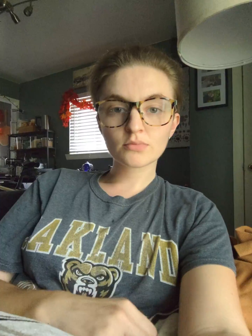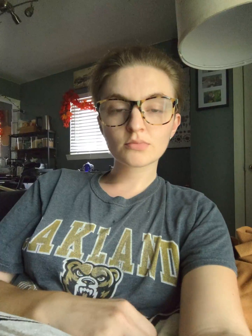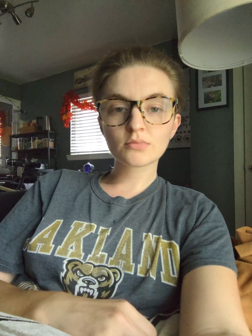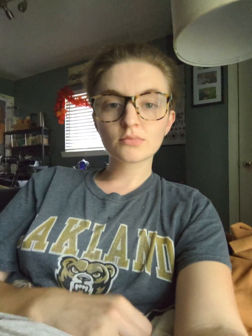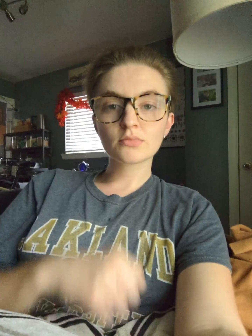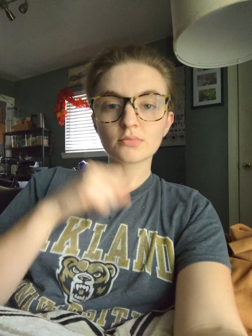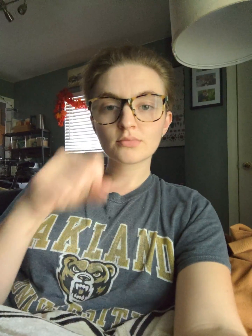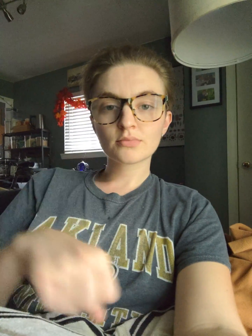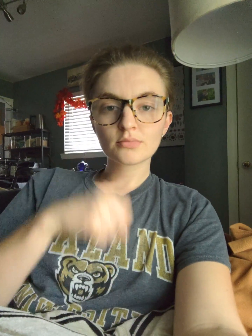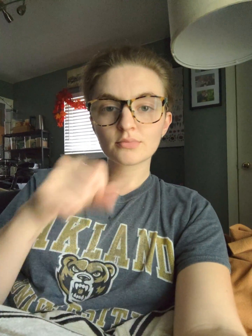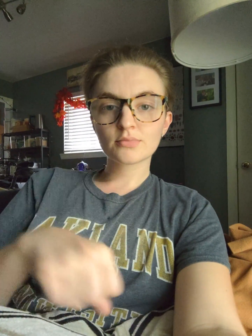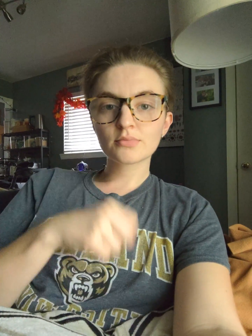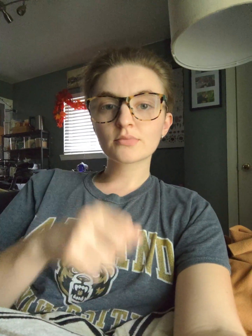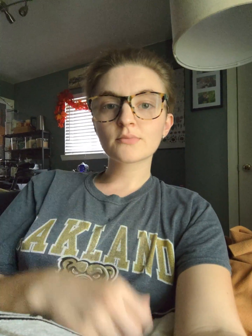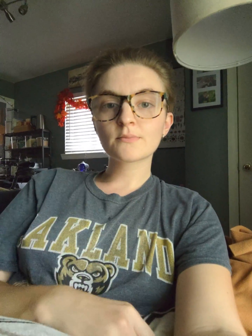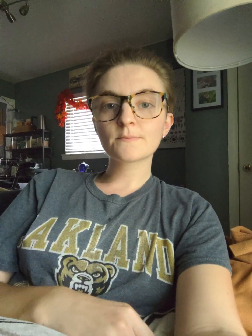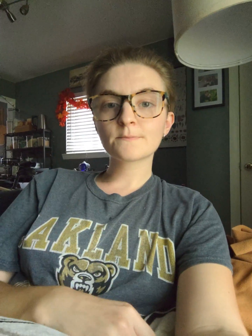bicycle